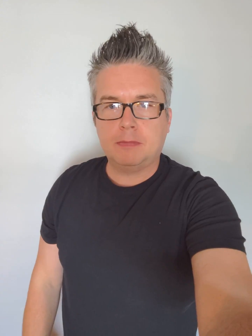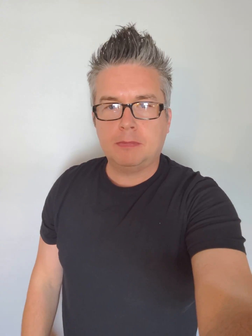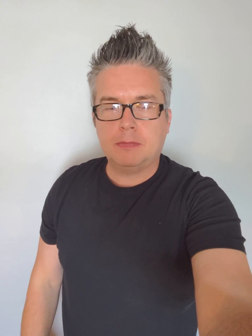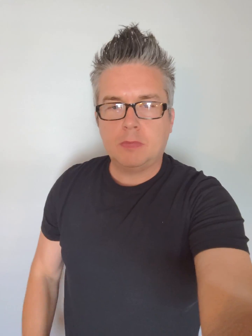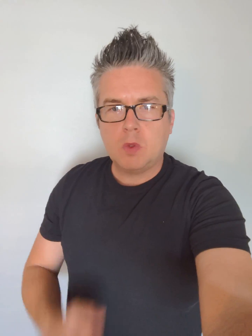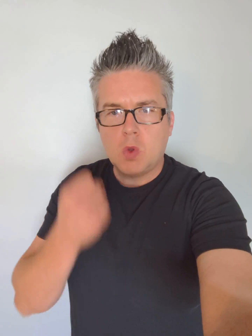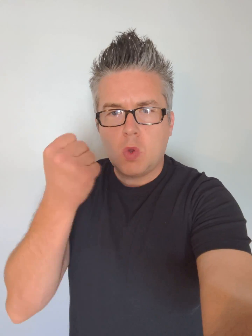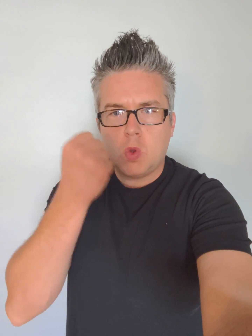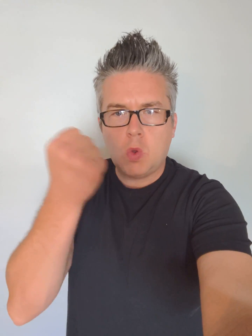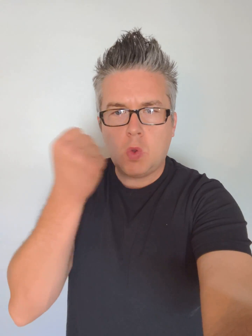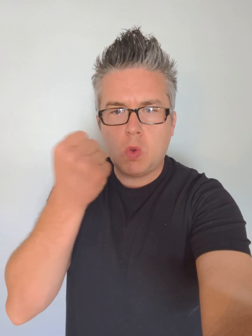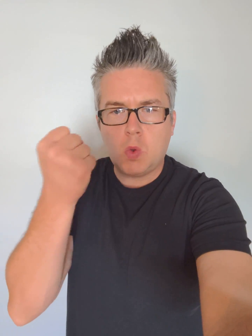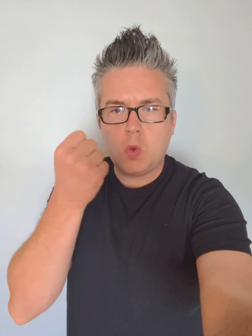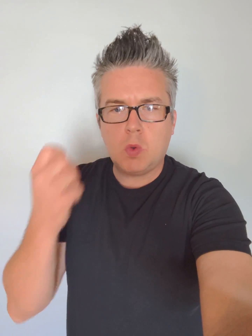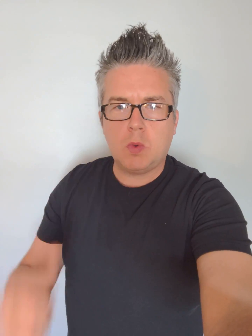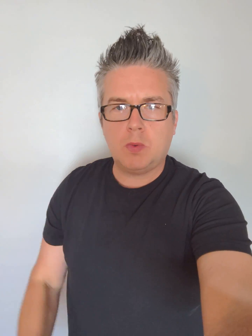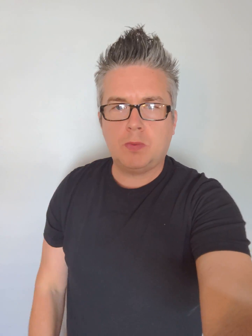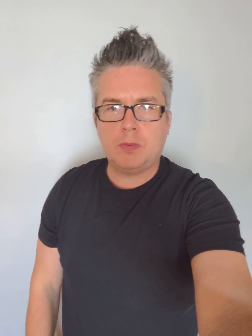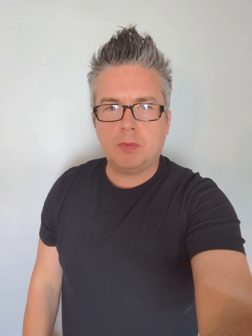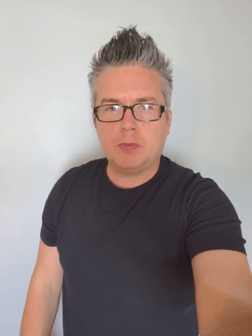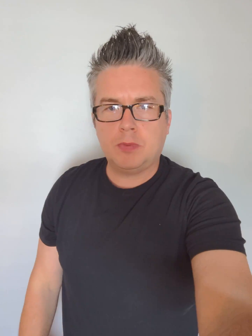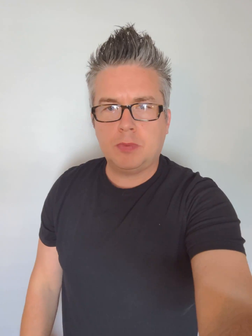hold